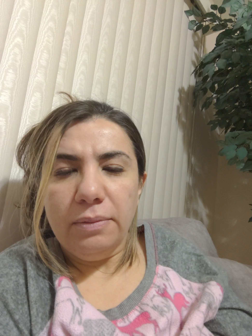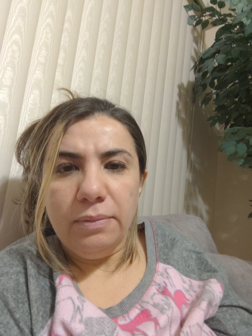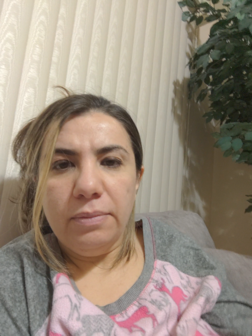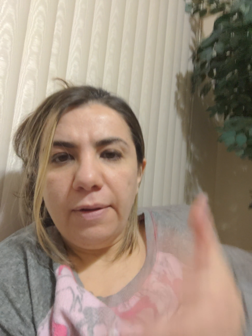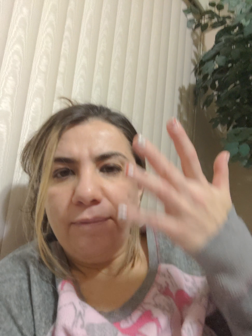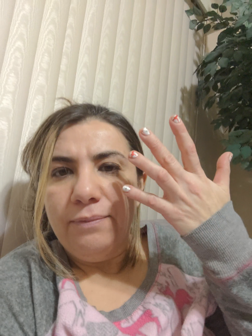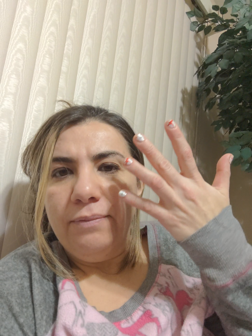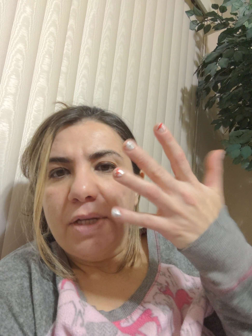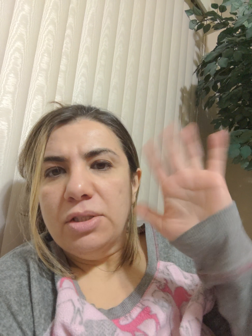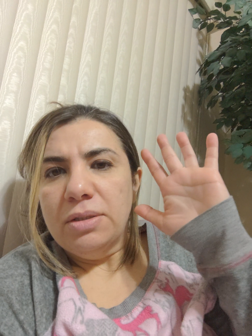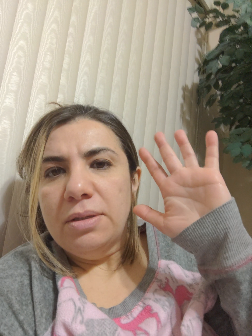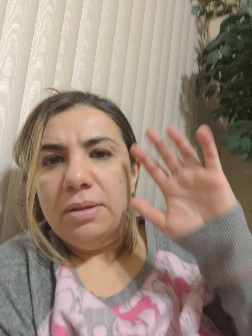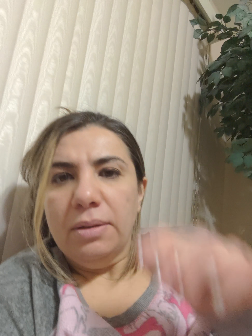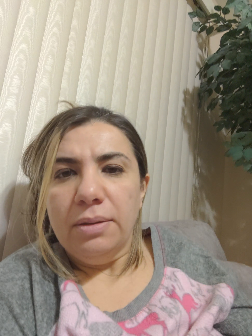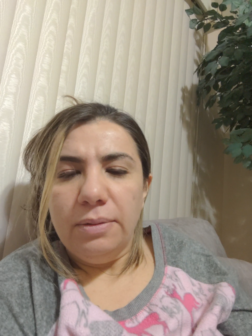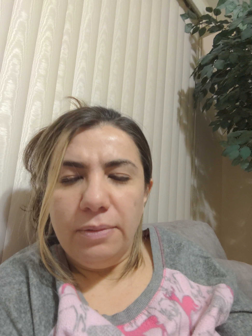finish